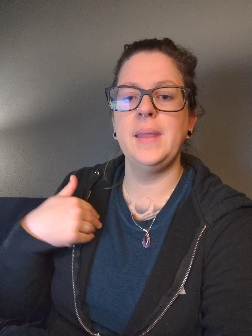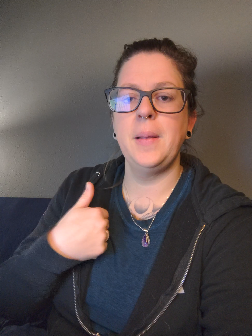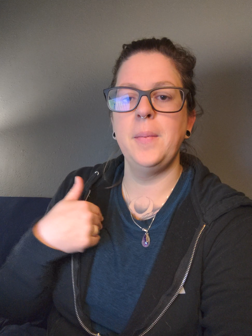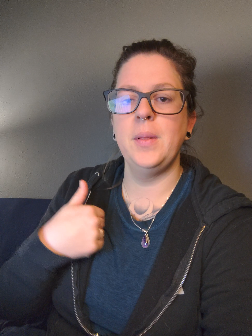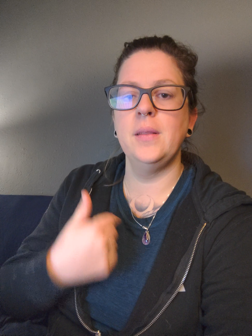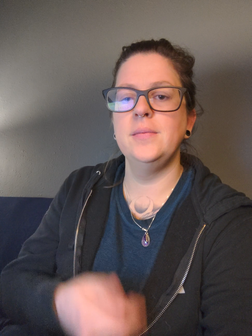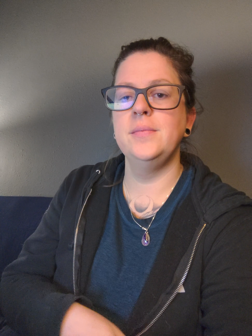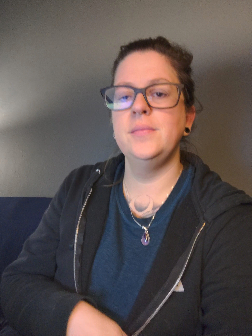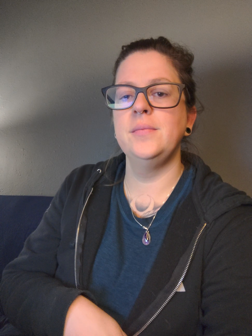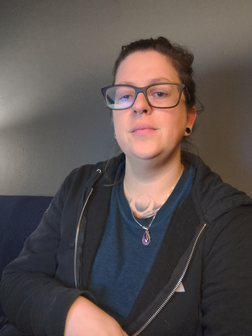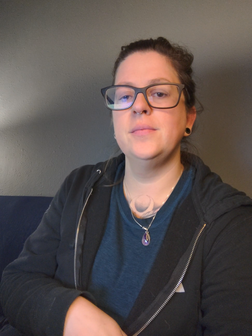animal